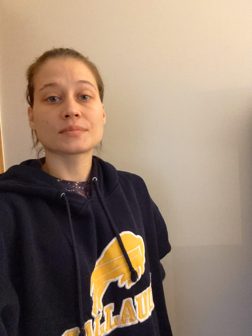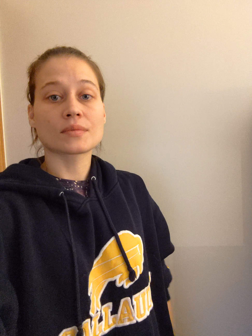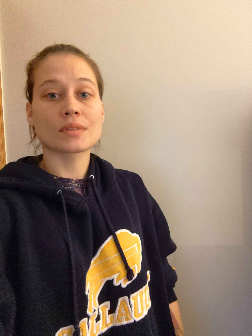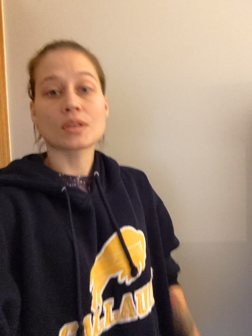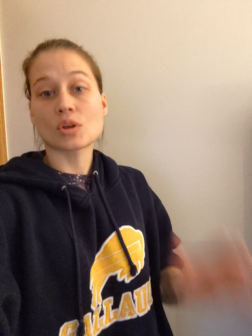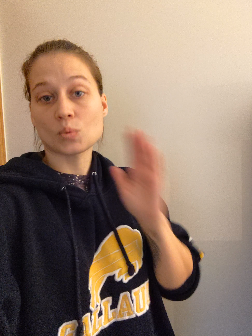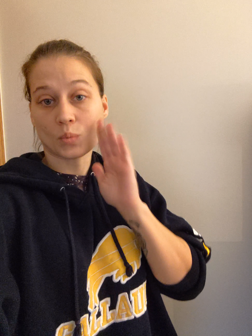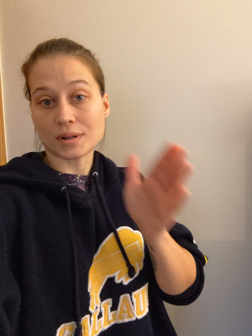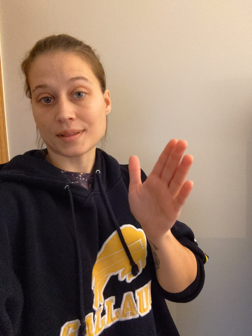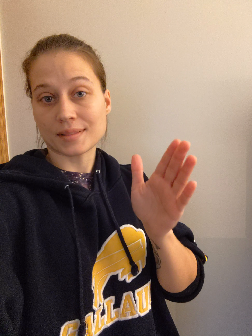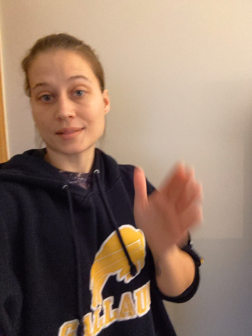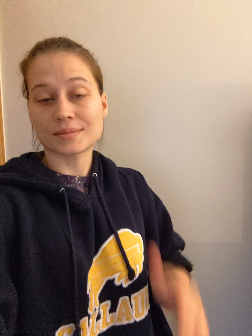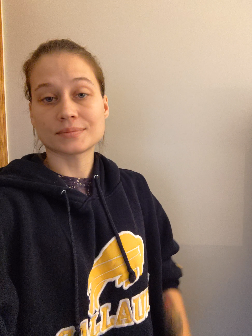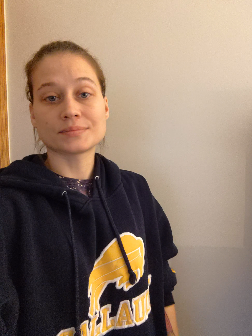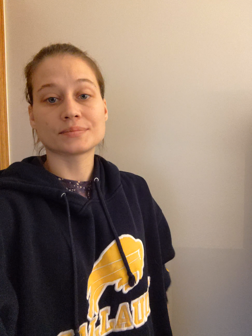will